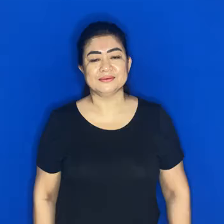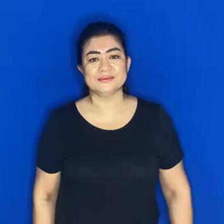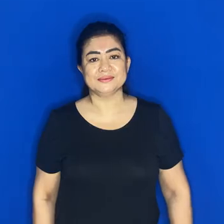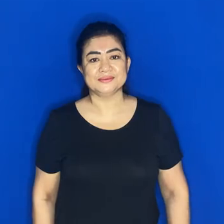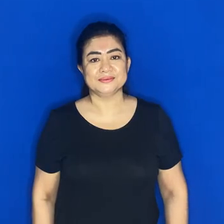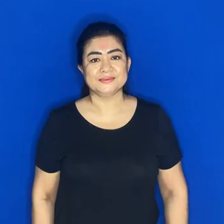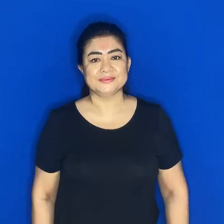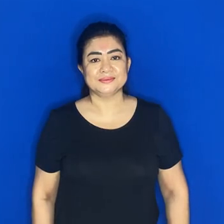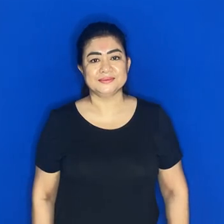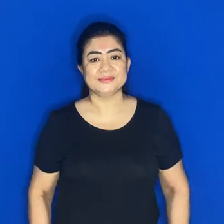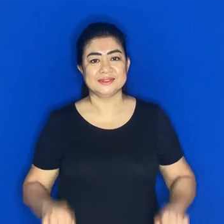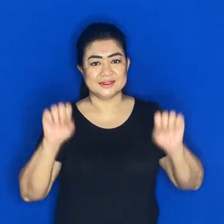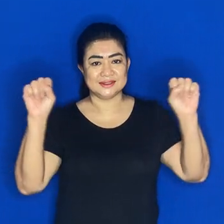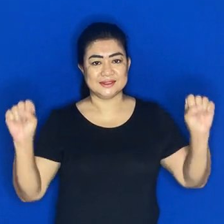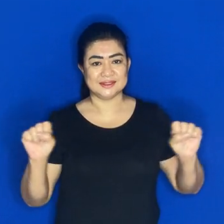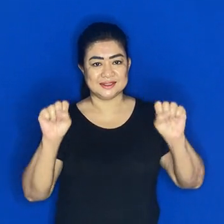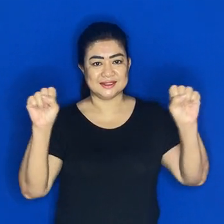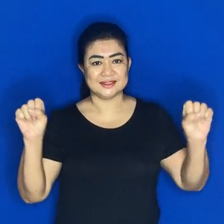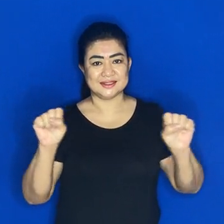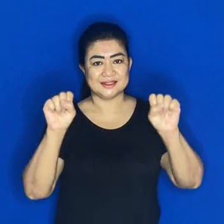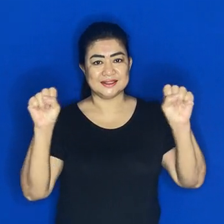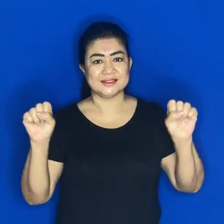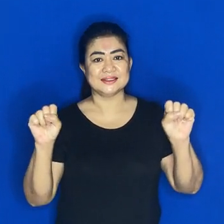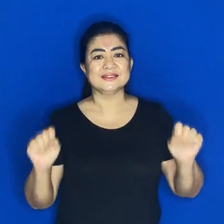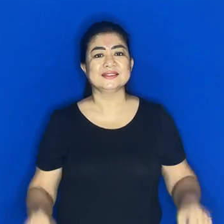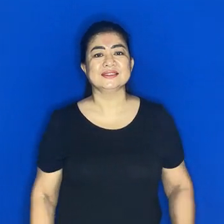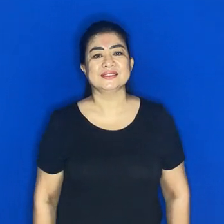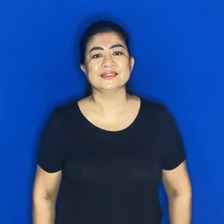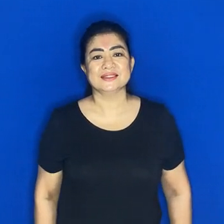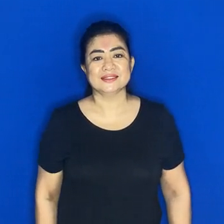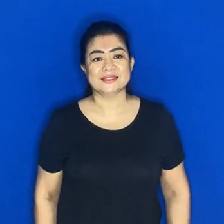saturday